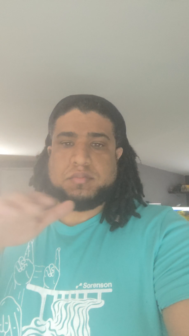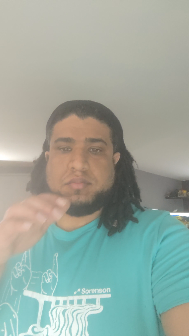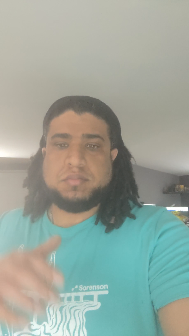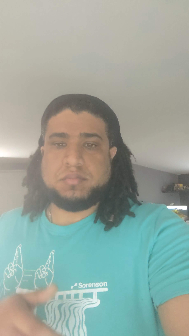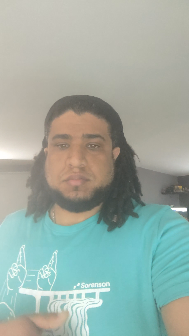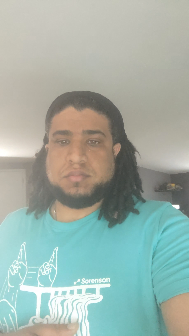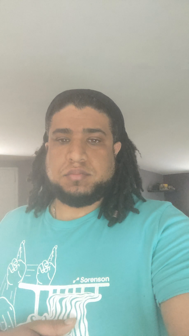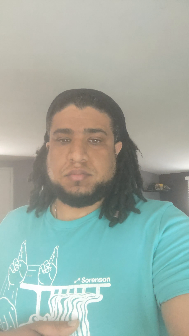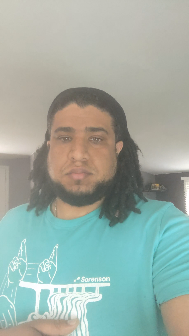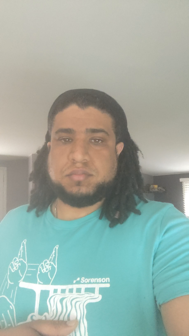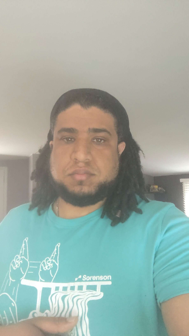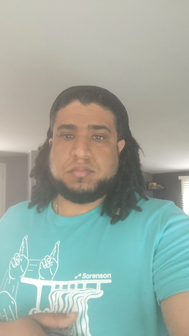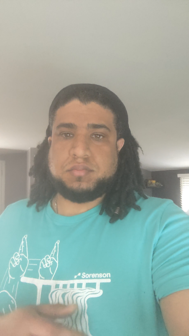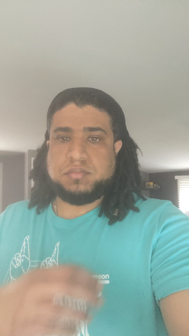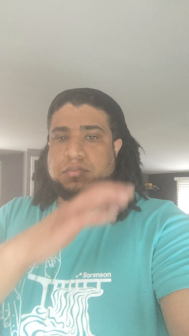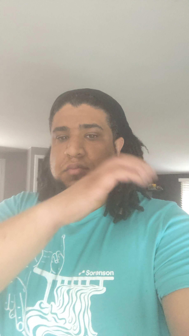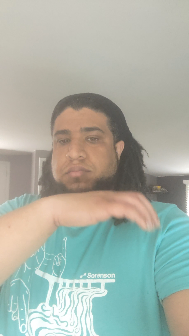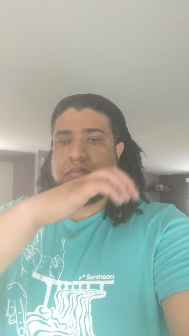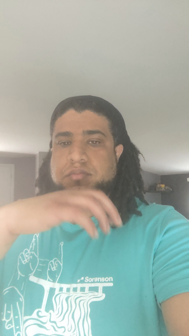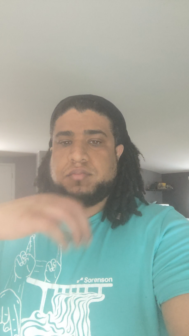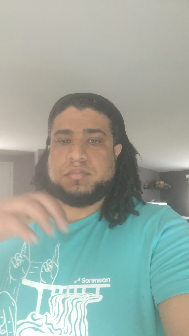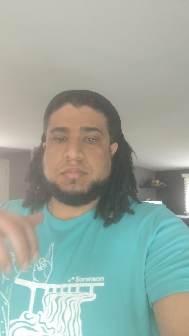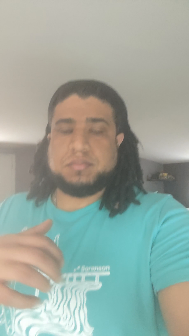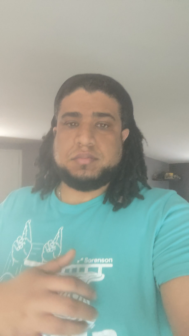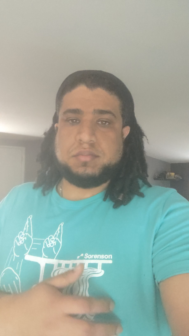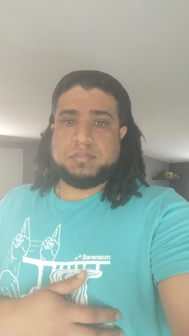grapes